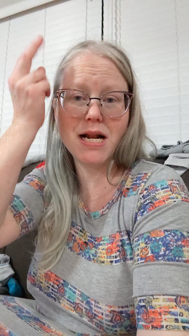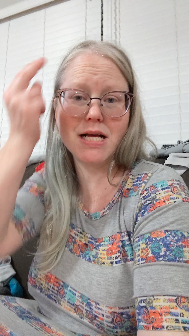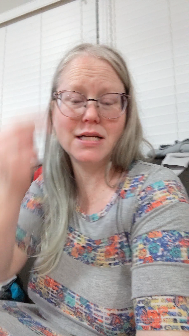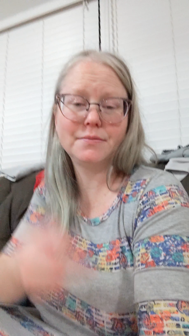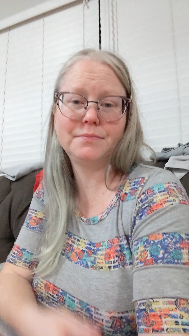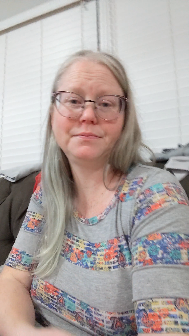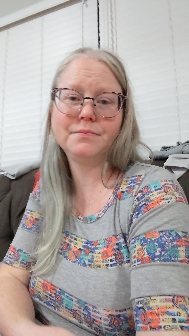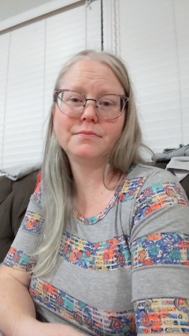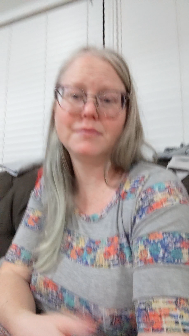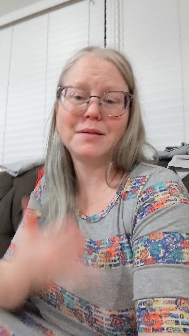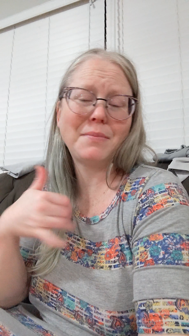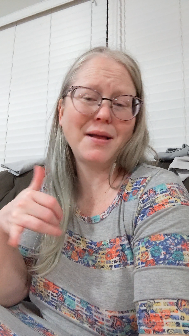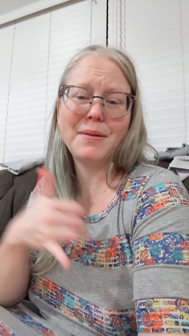play